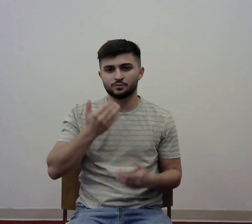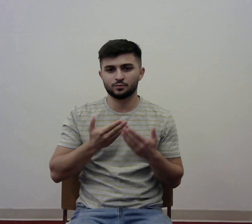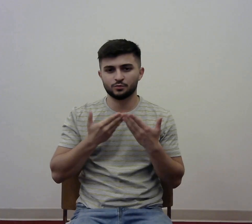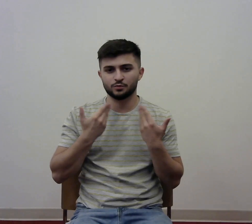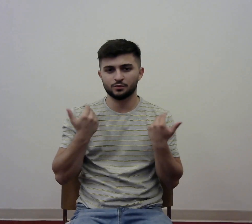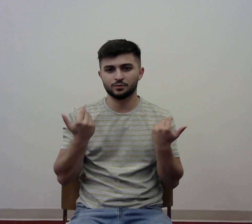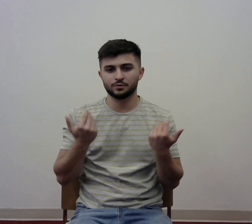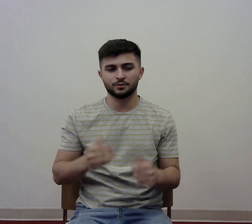yox